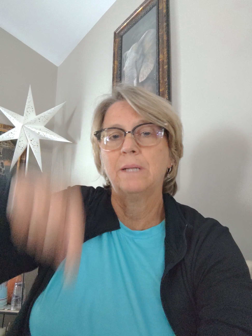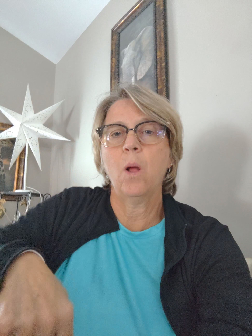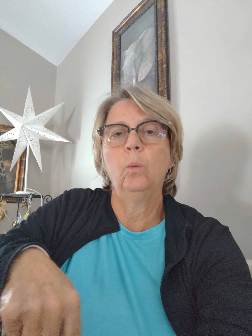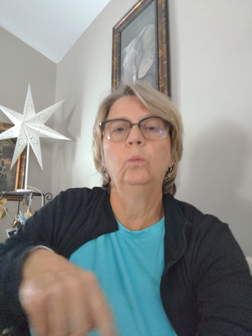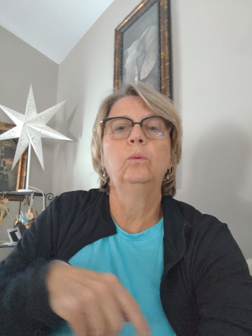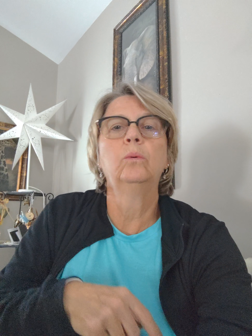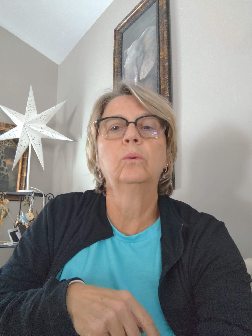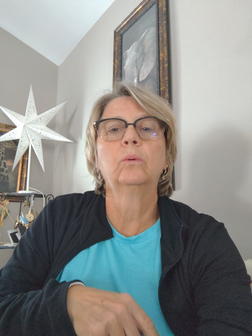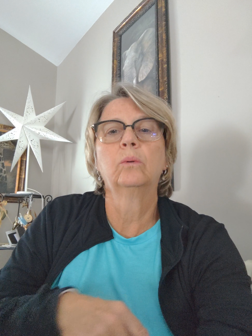down